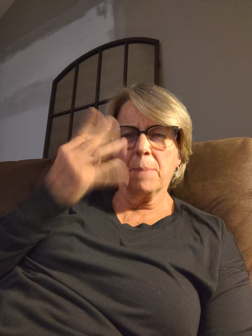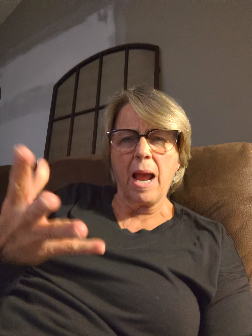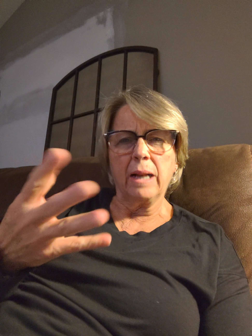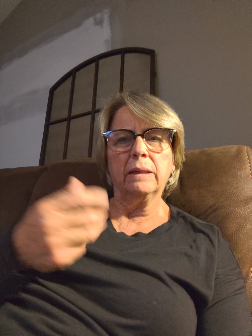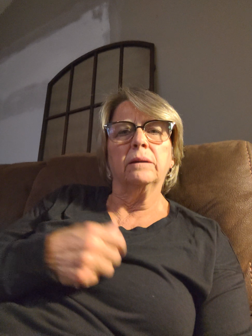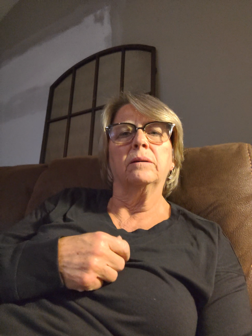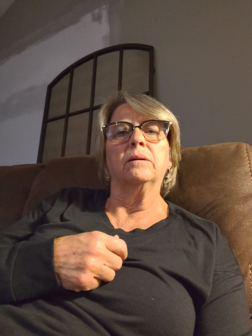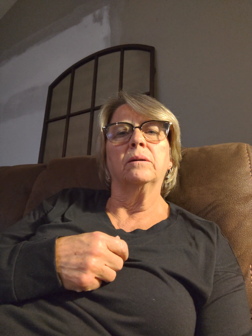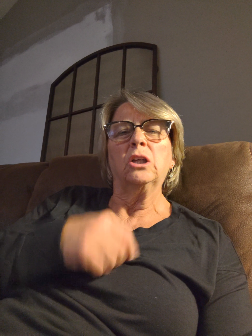many